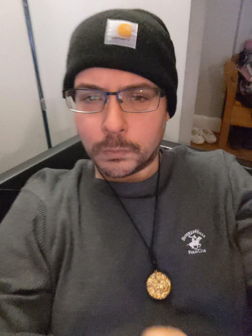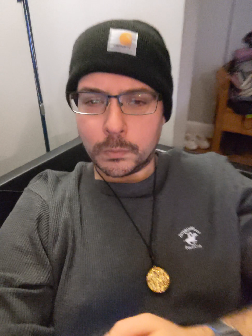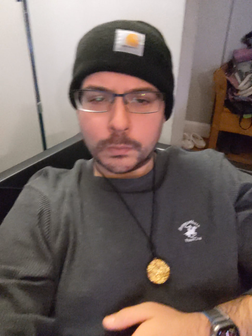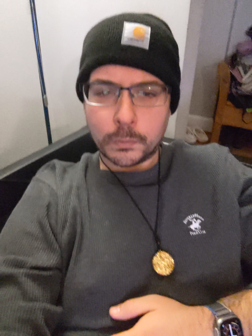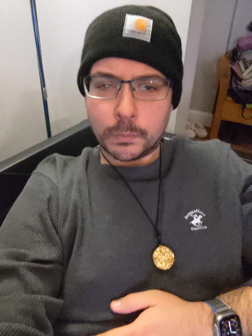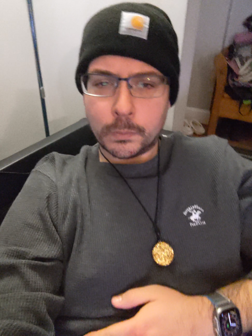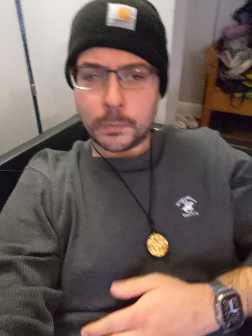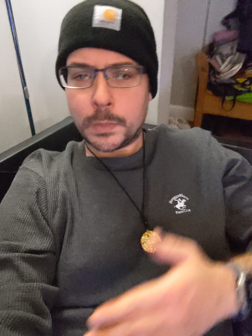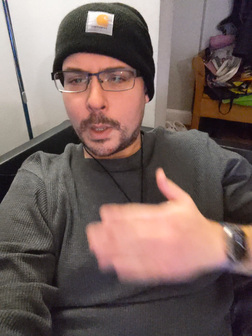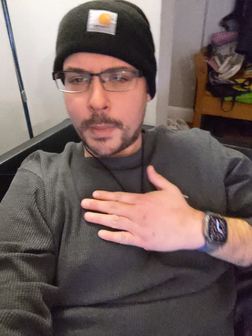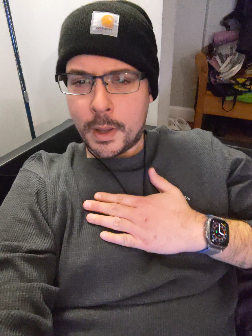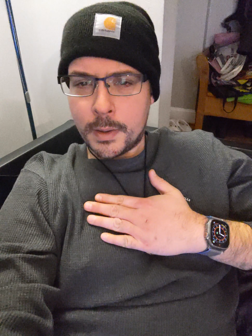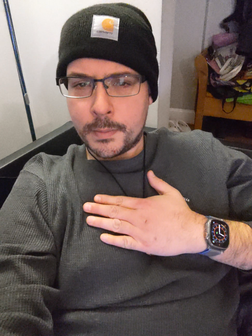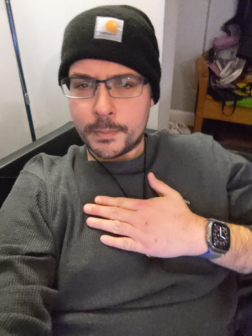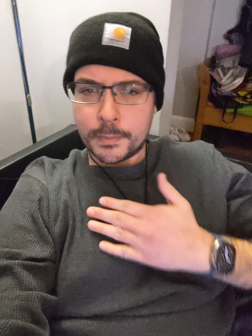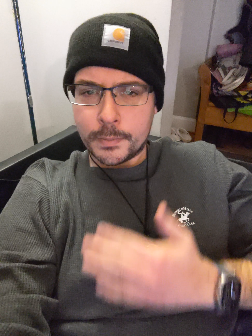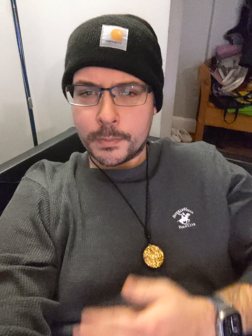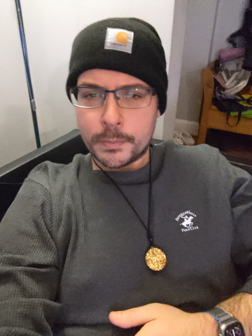my